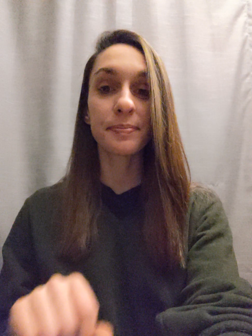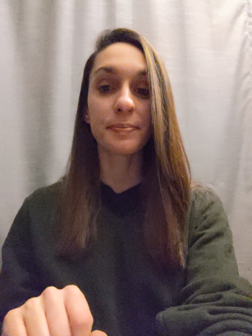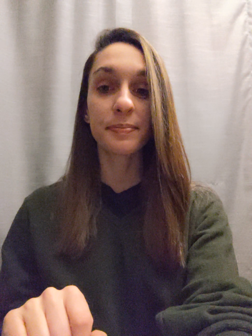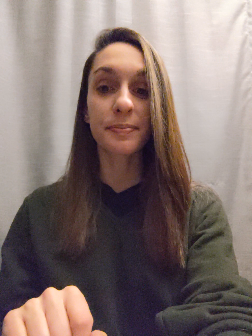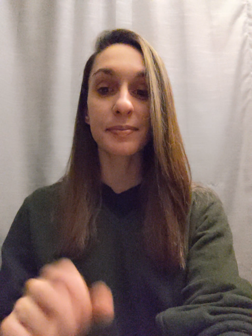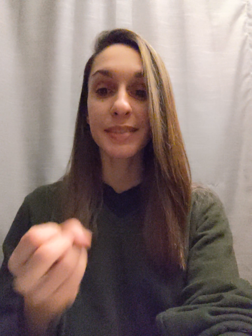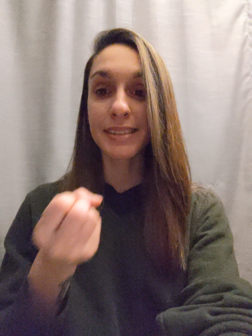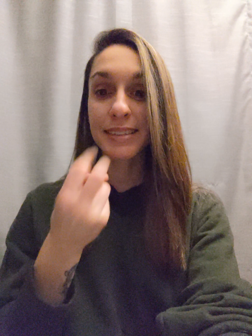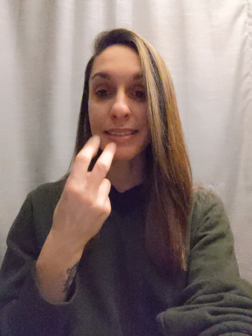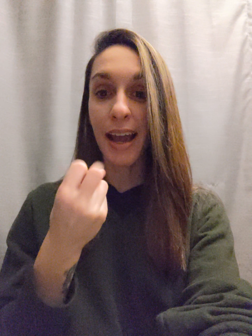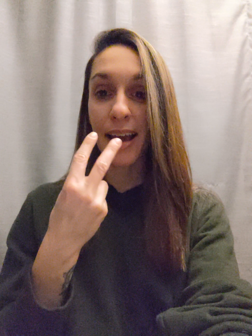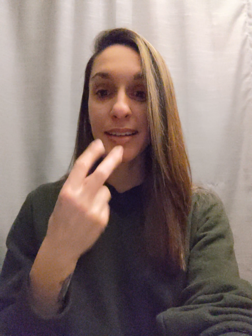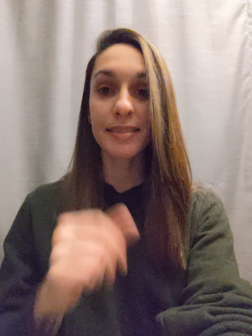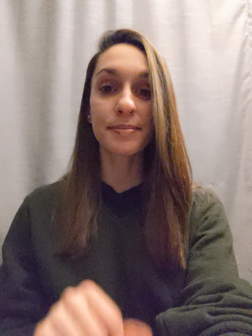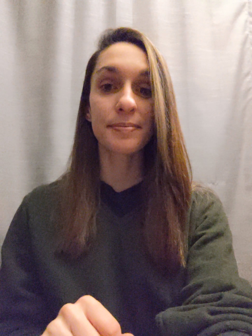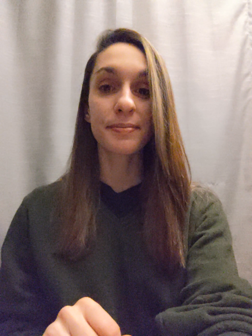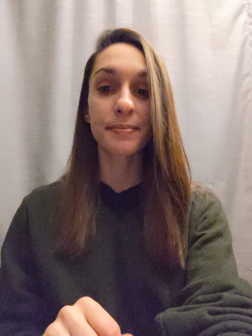snack